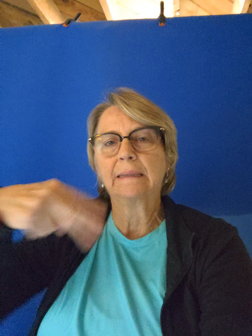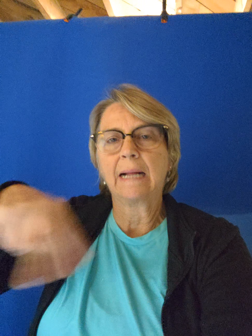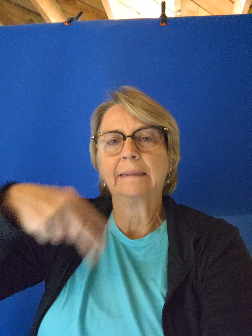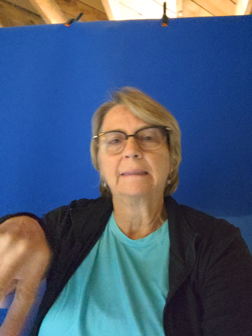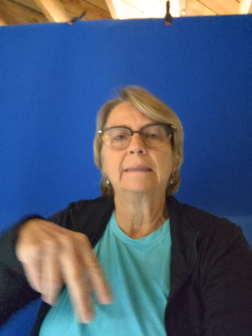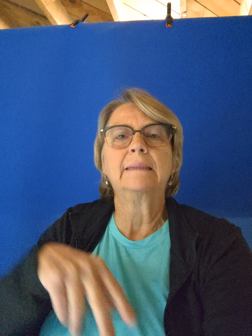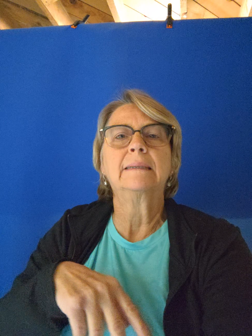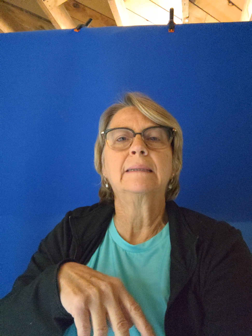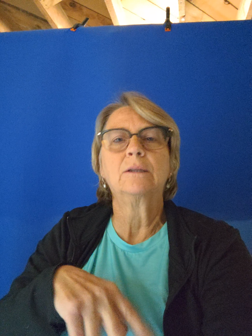dance